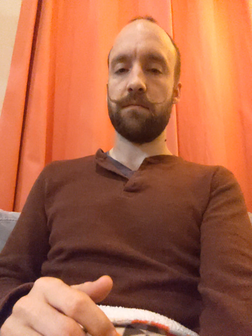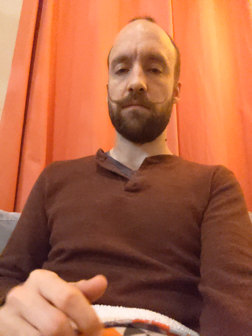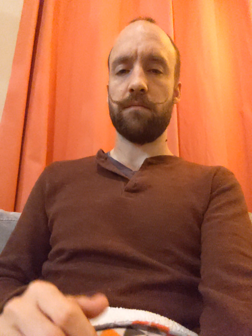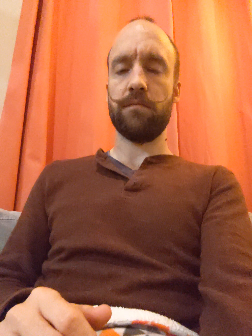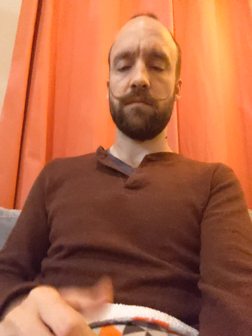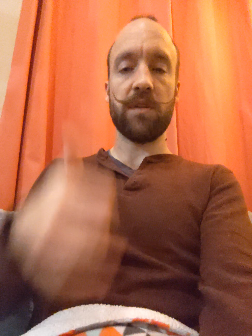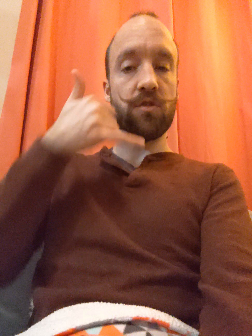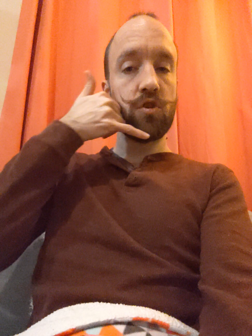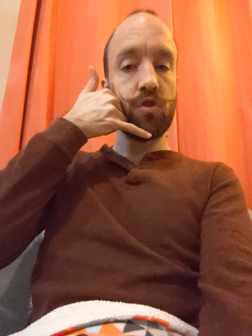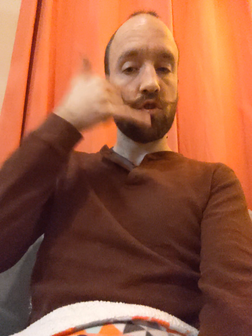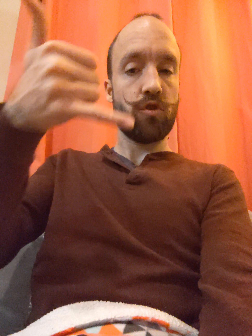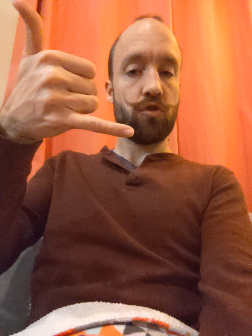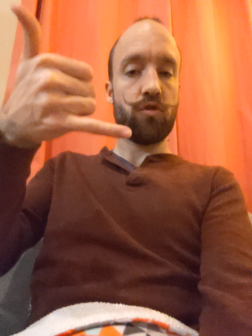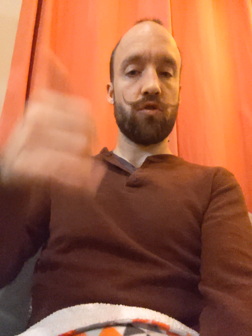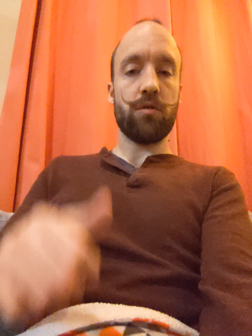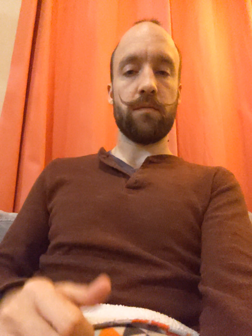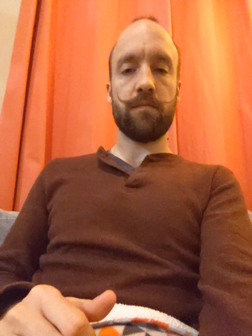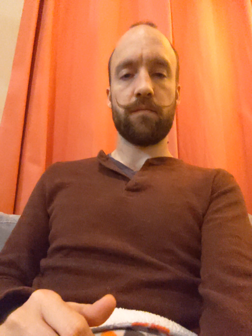call on the phone